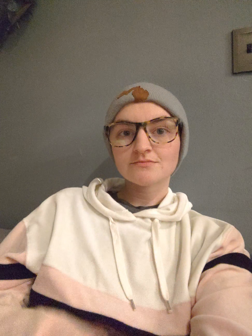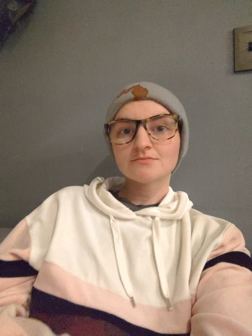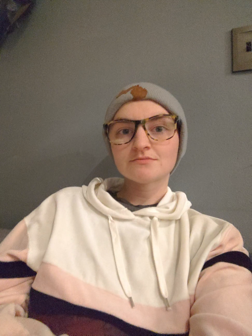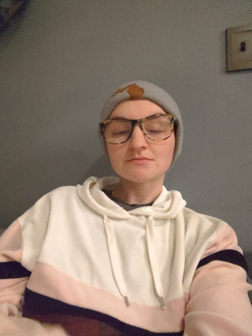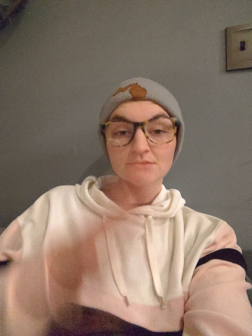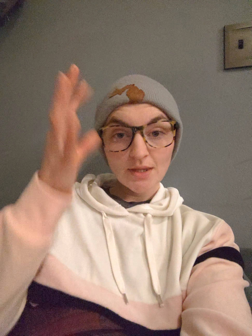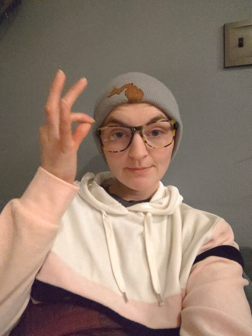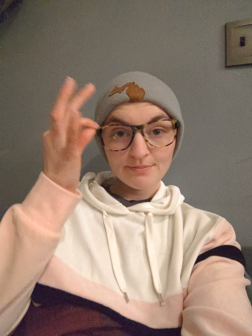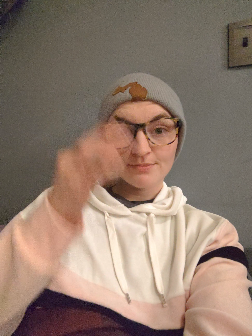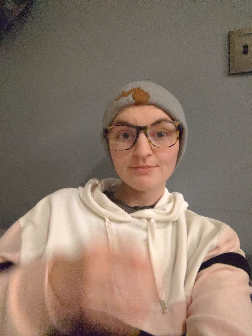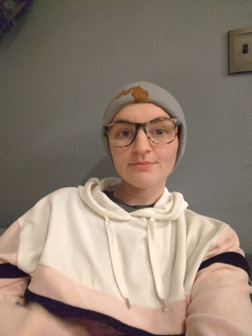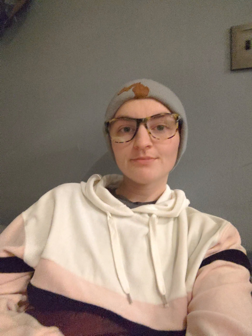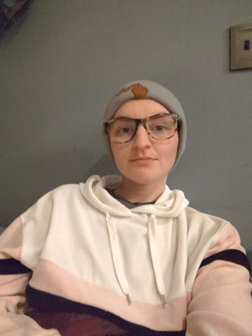hair